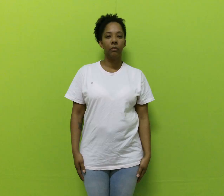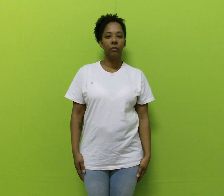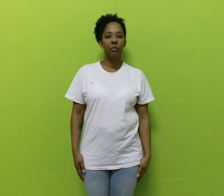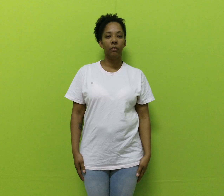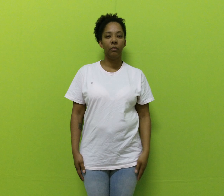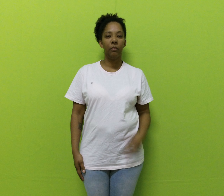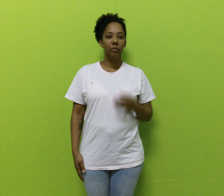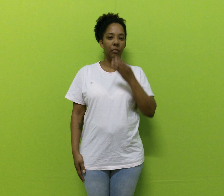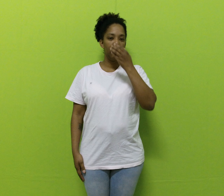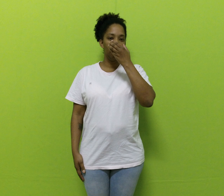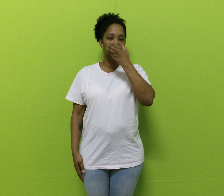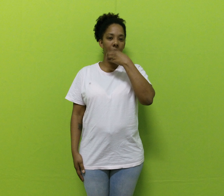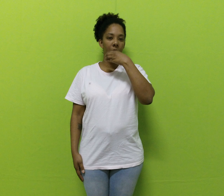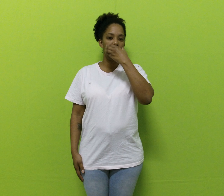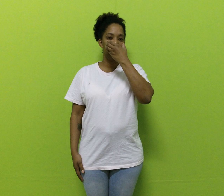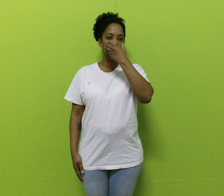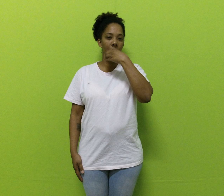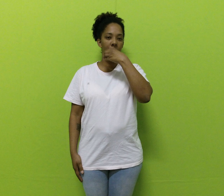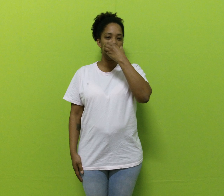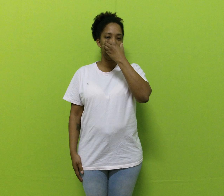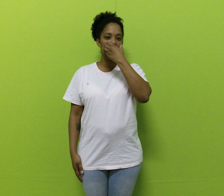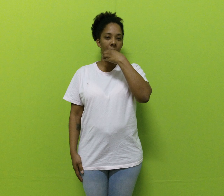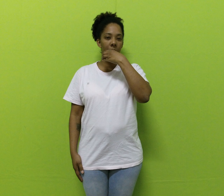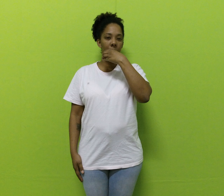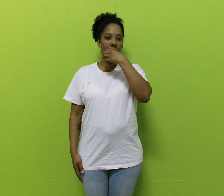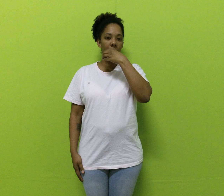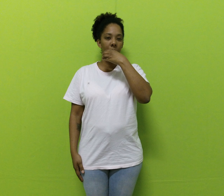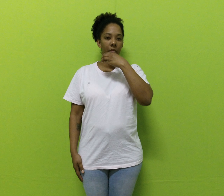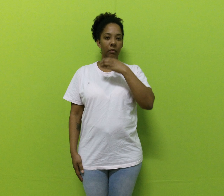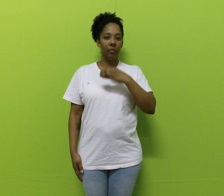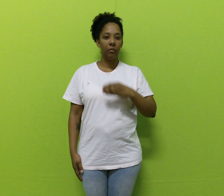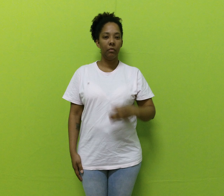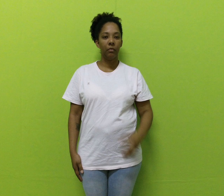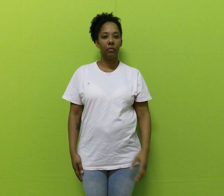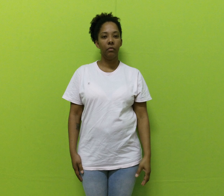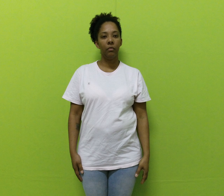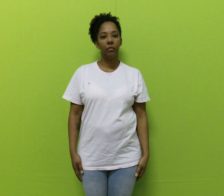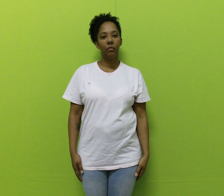maçã